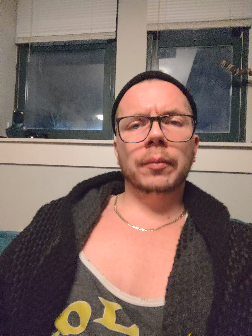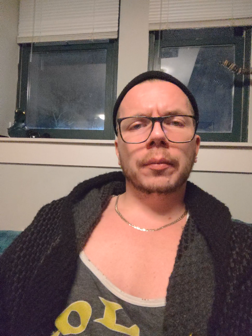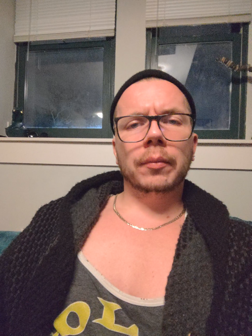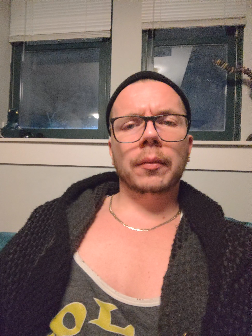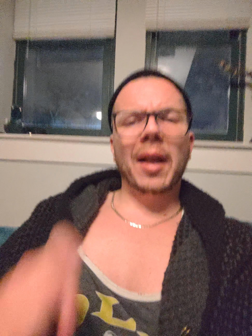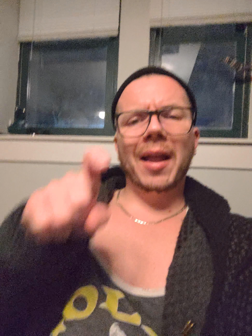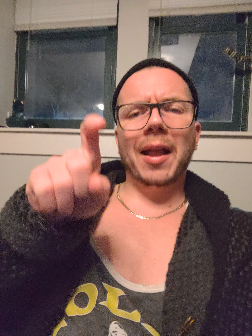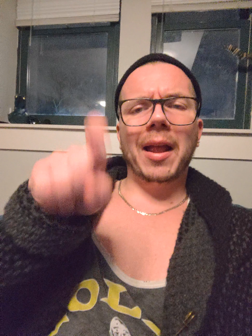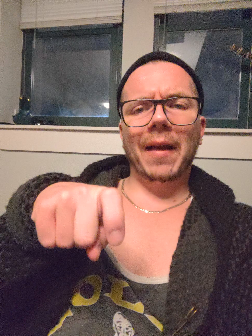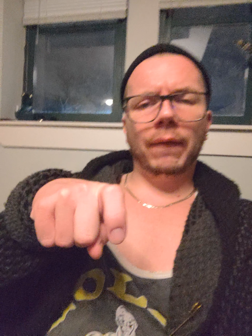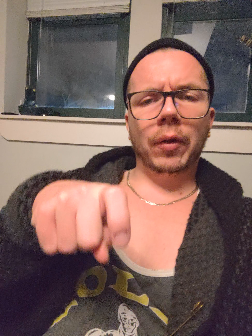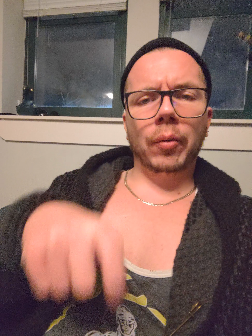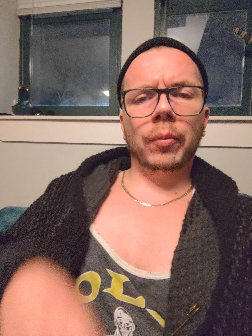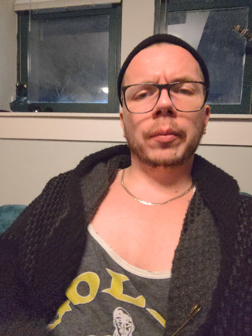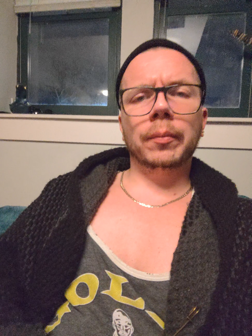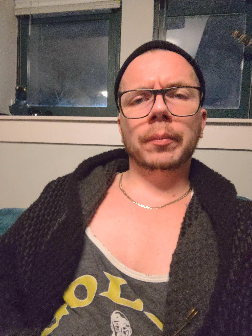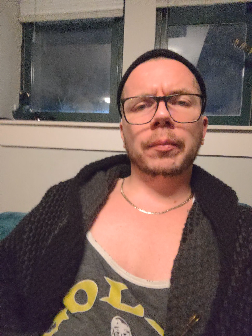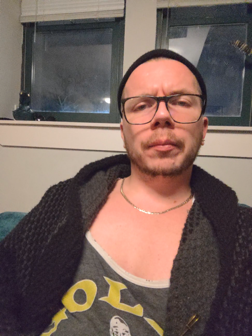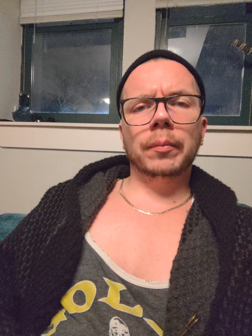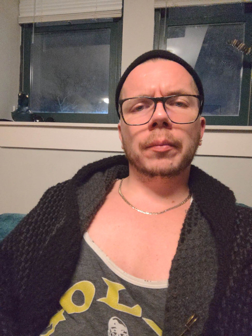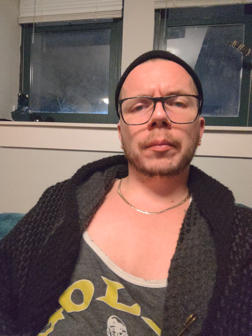have to